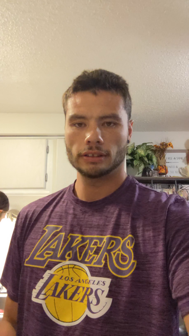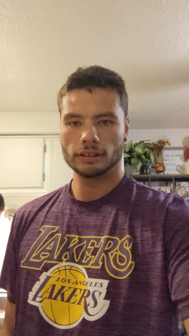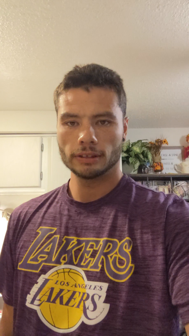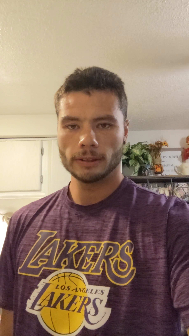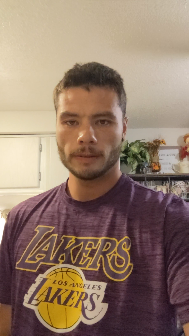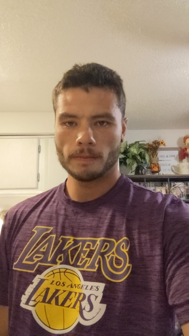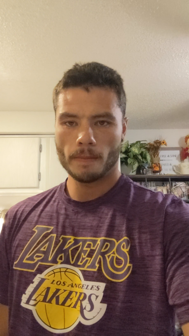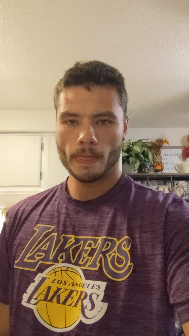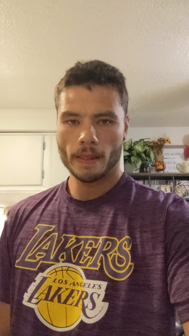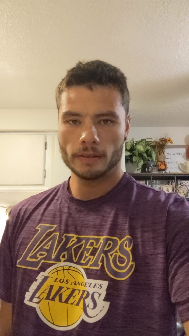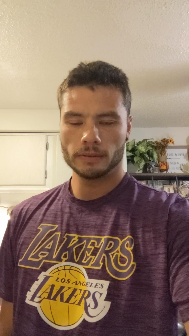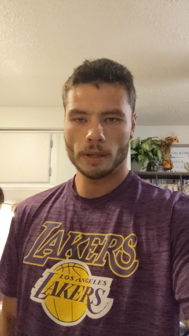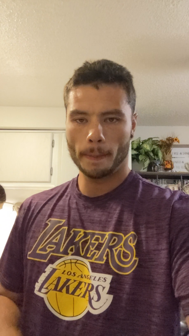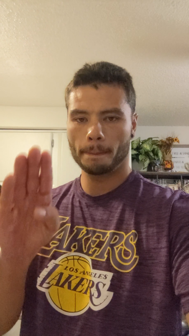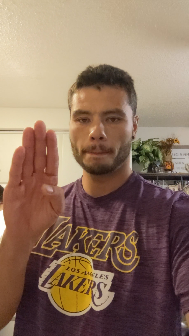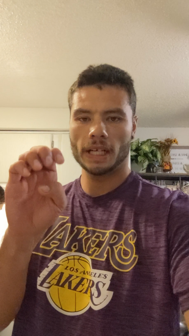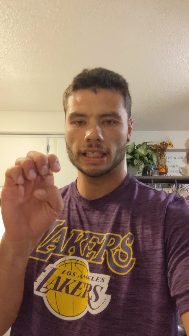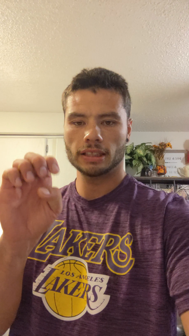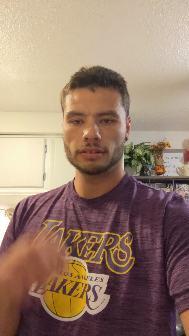be